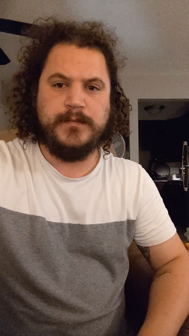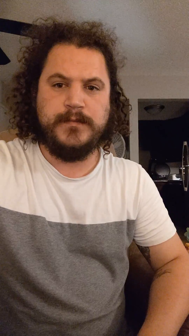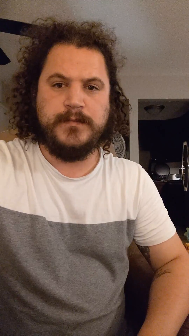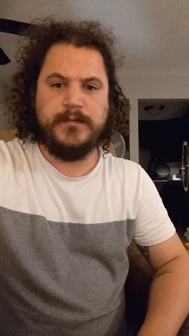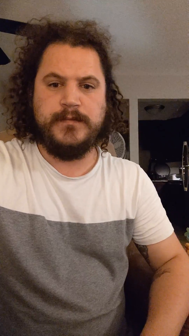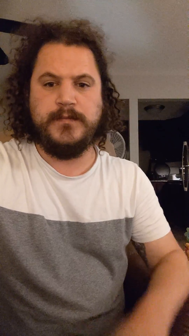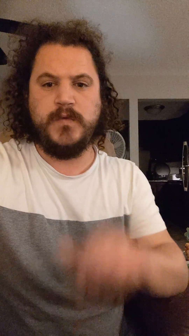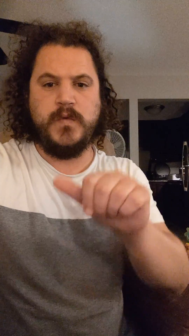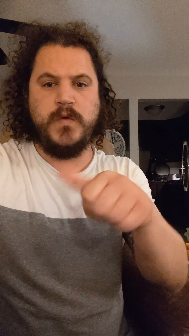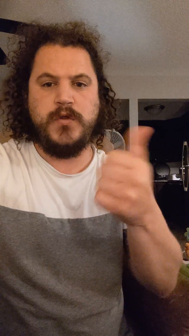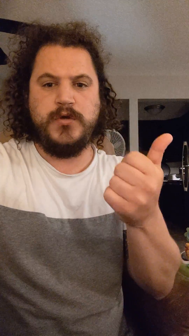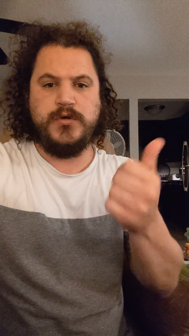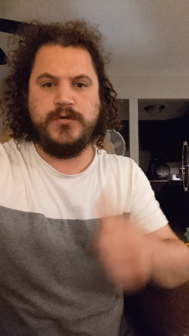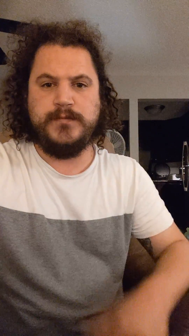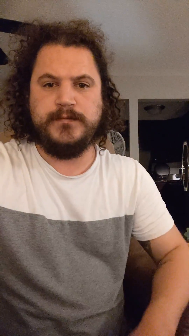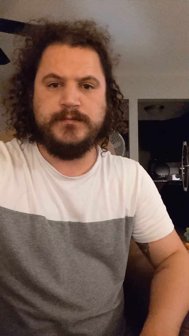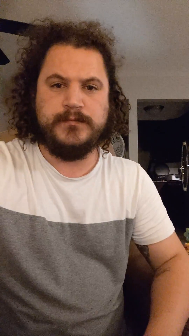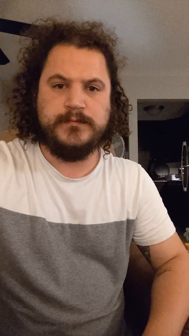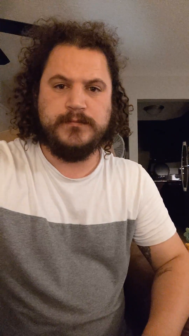other